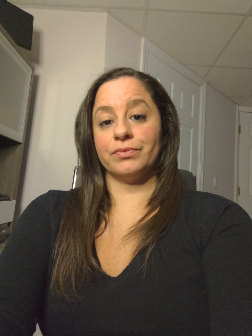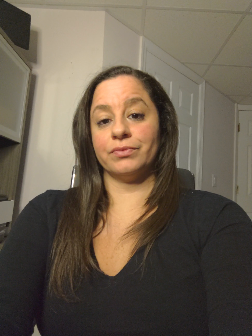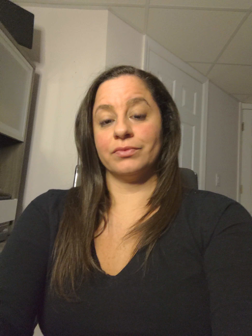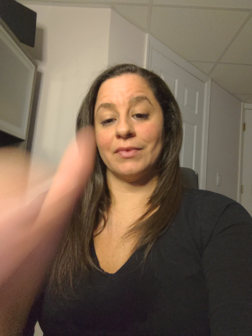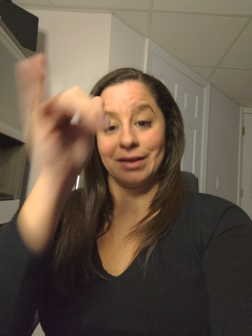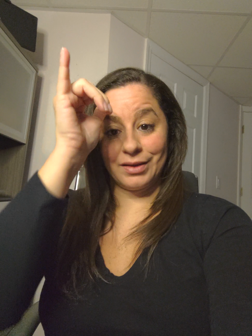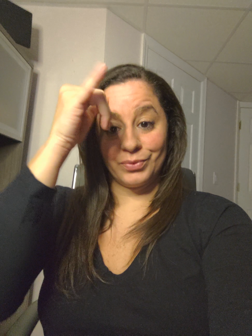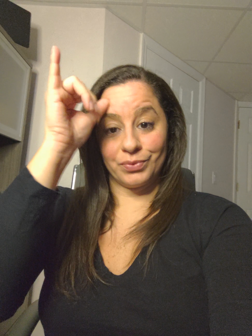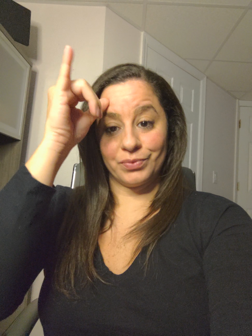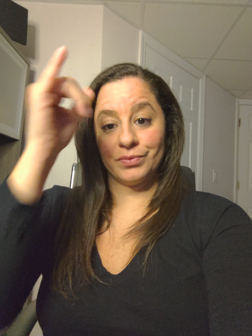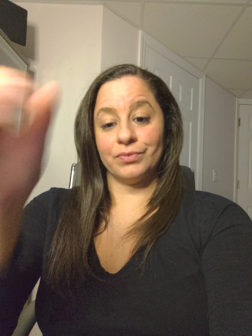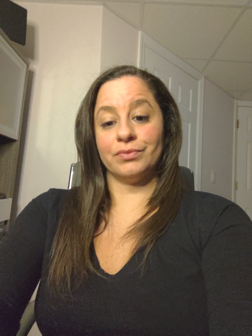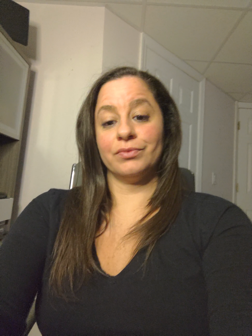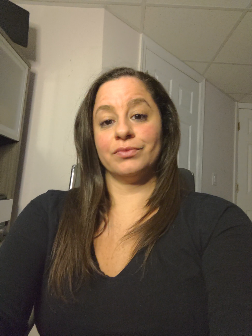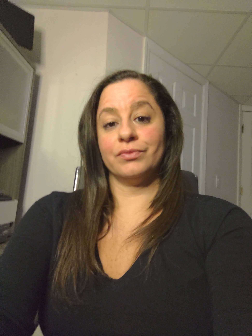cow